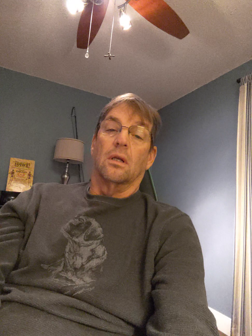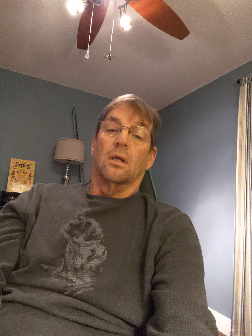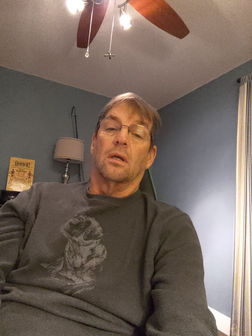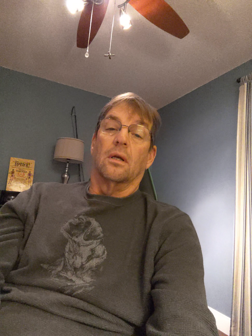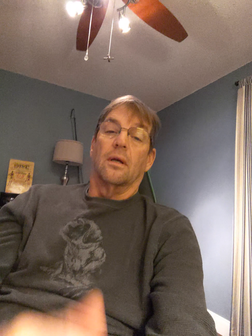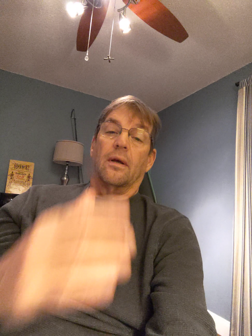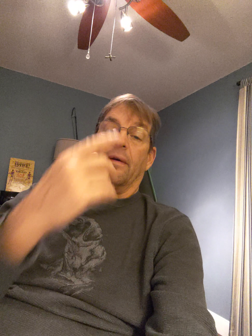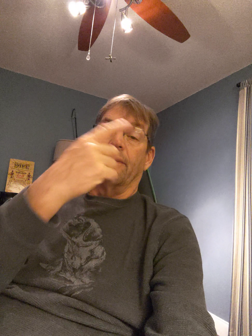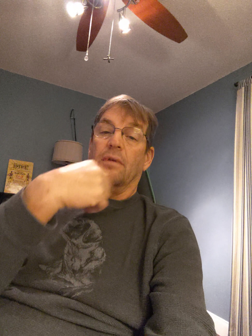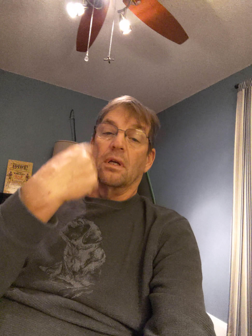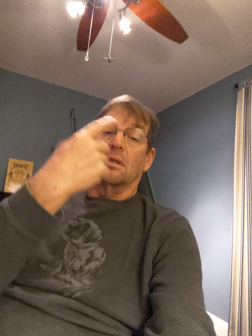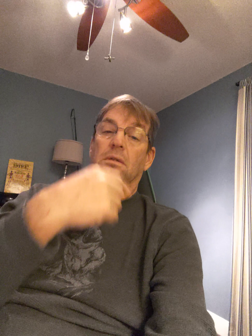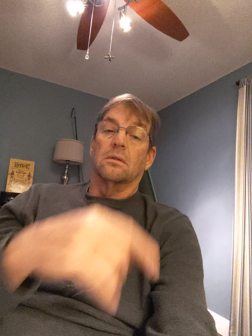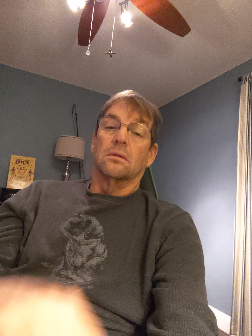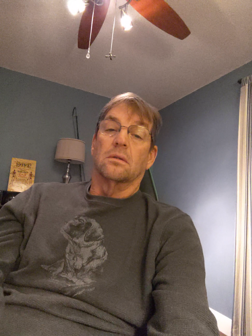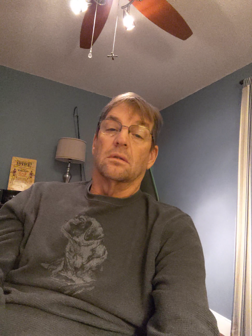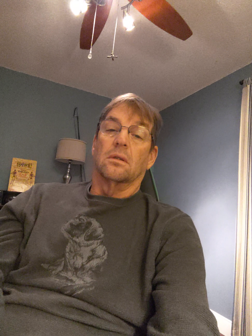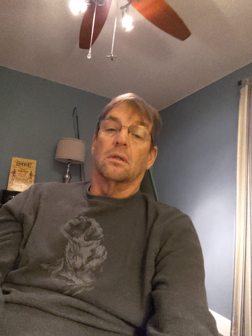face